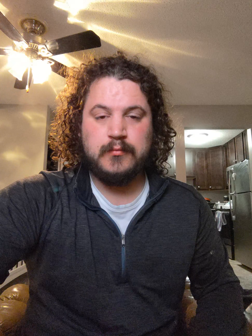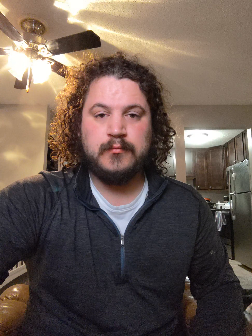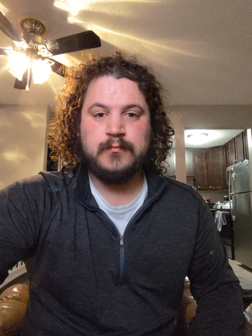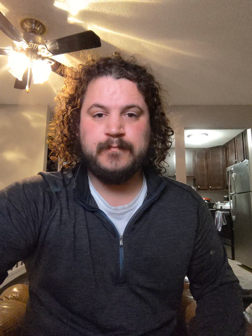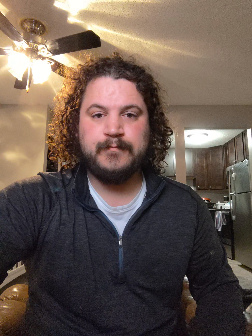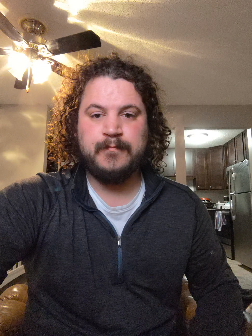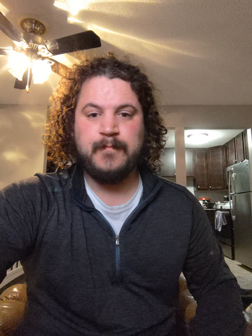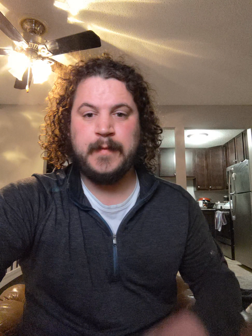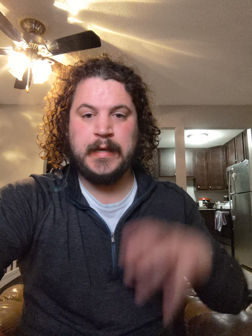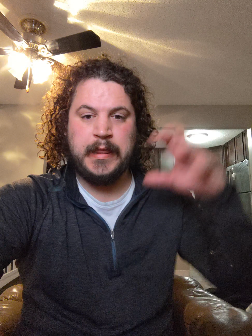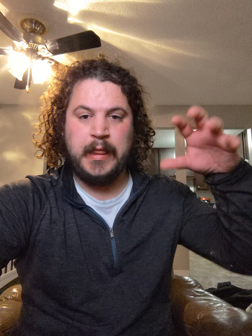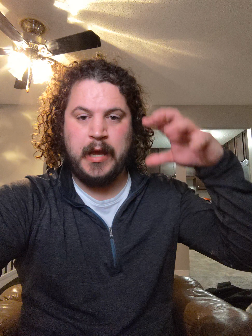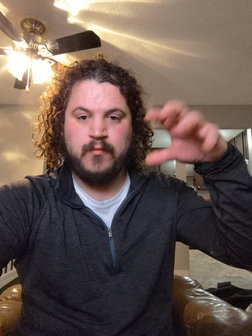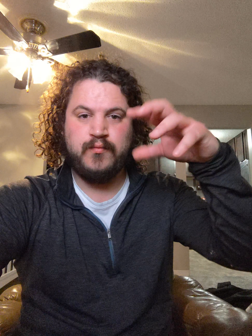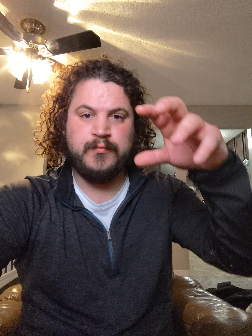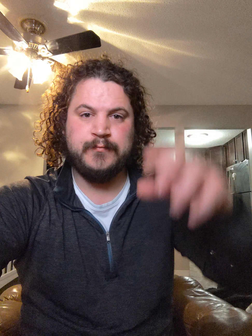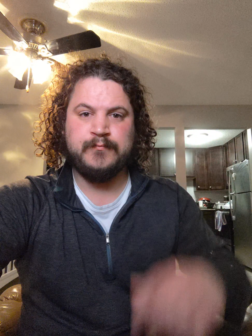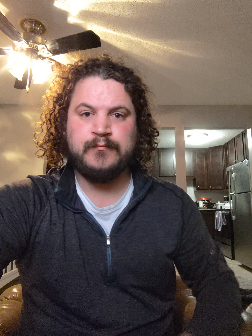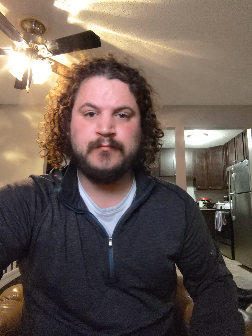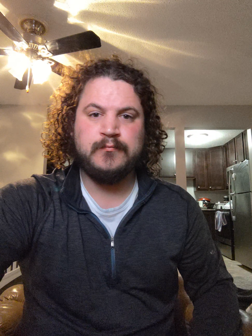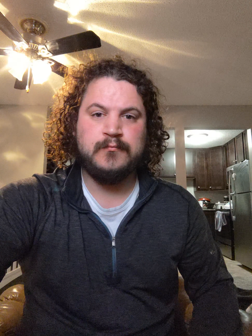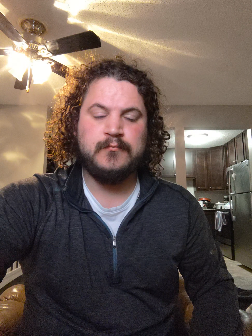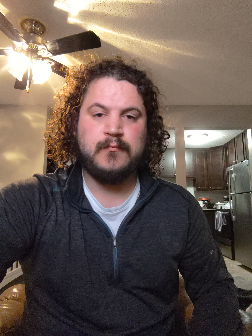cloud